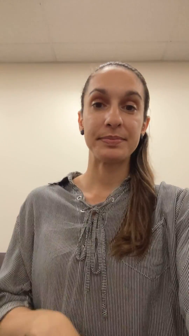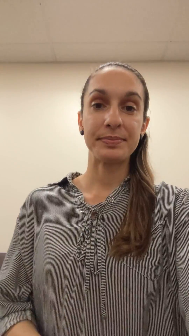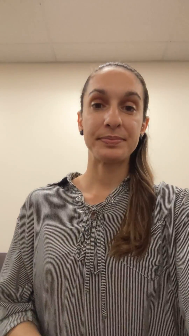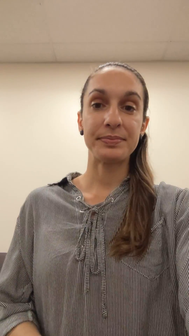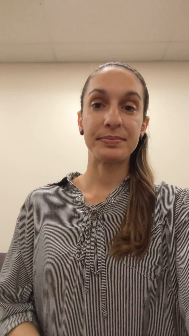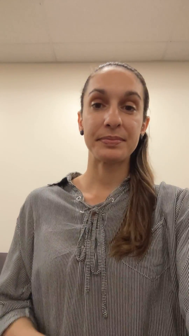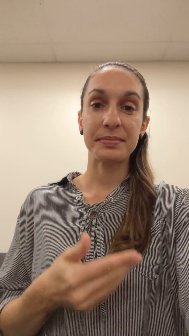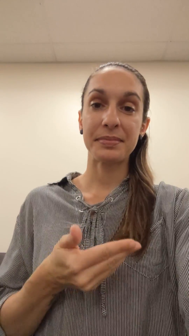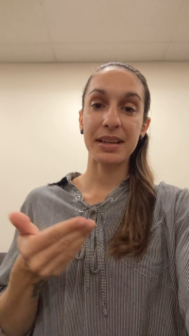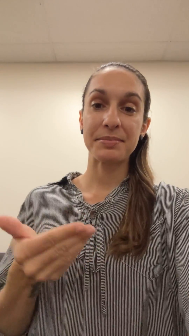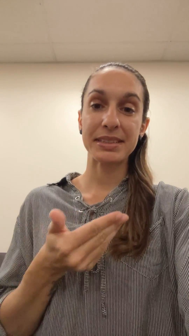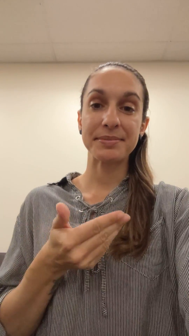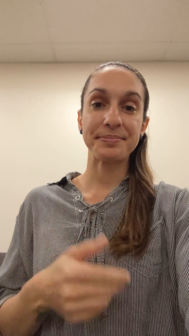baby